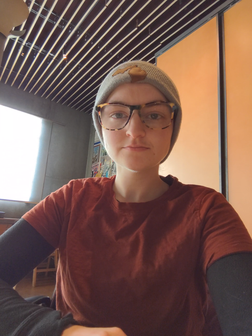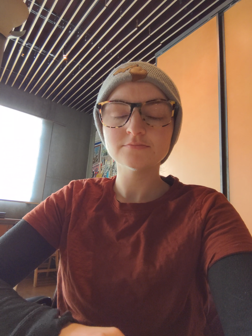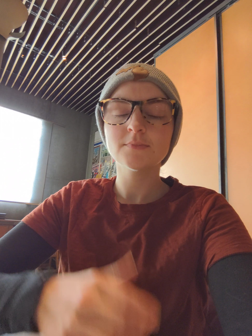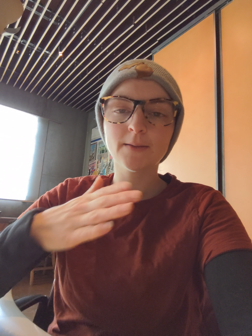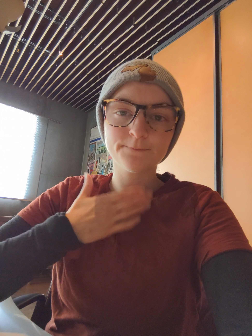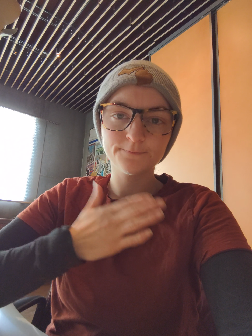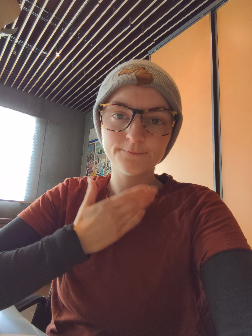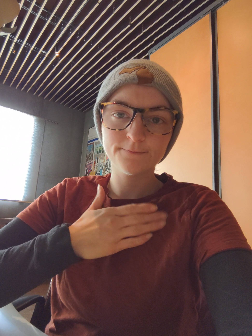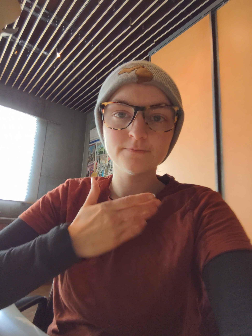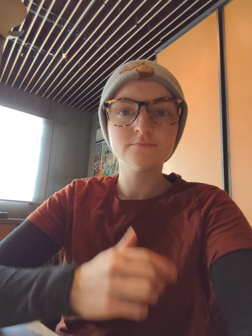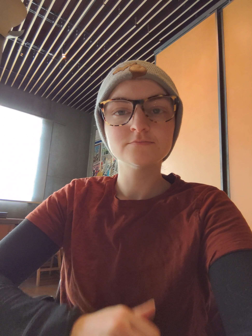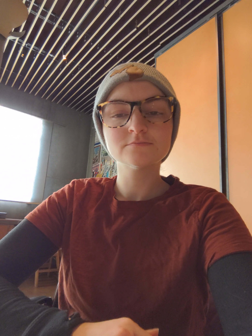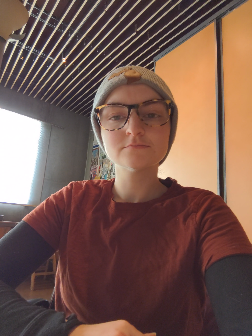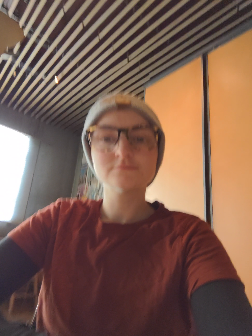happy